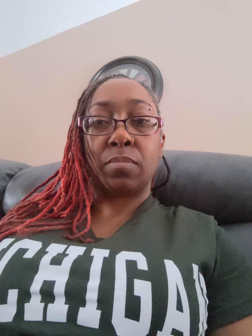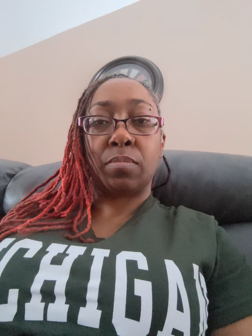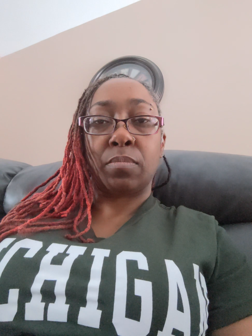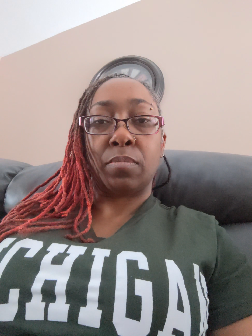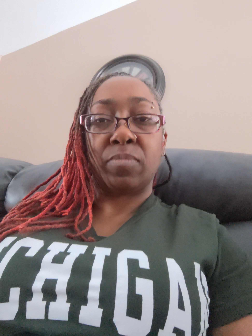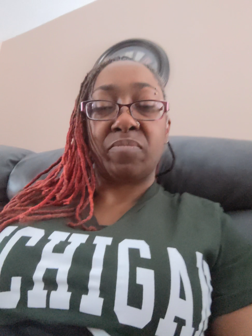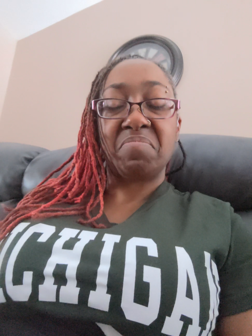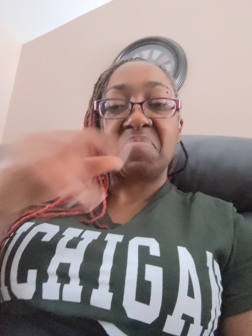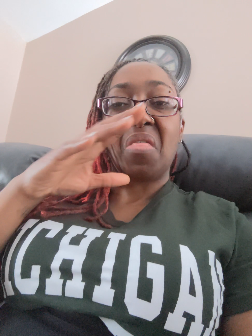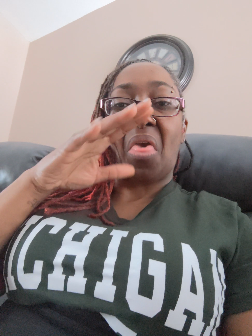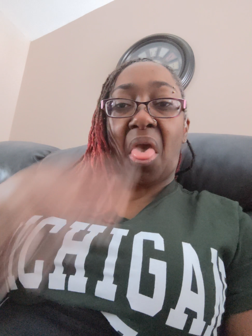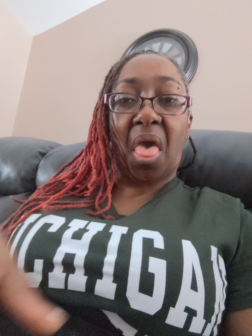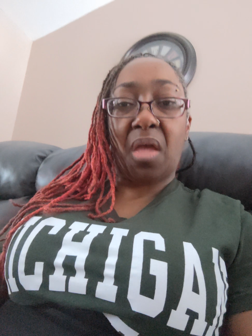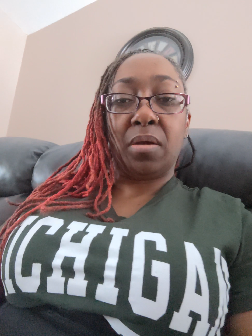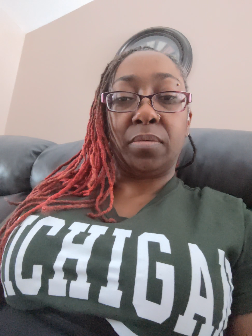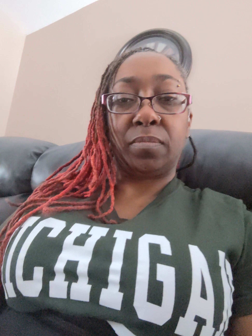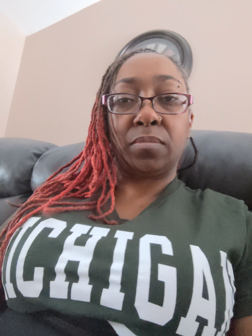yucky